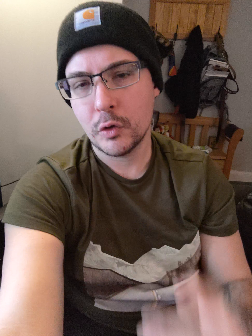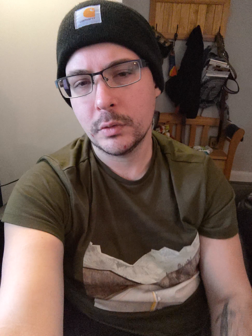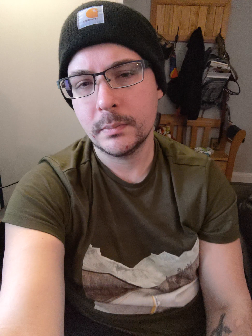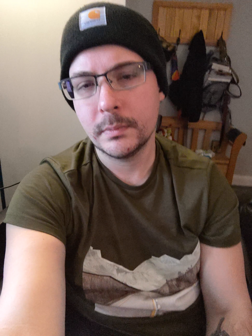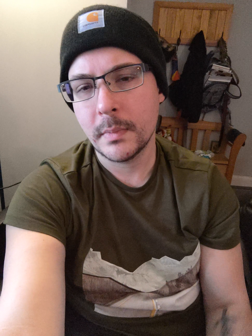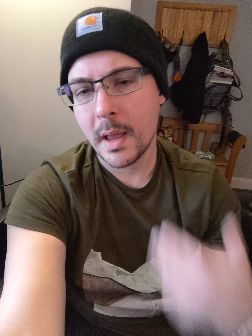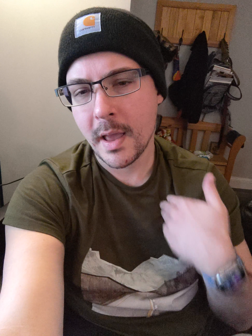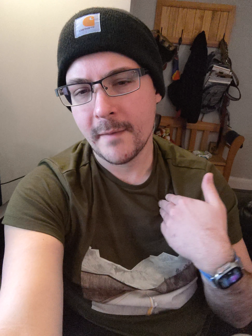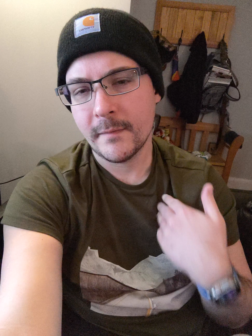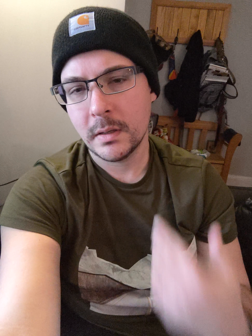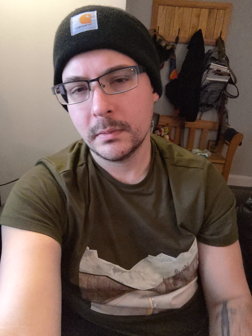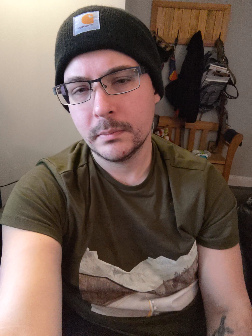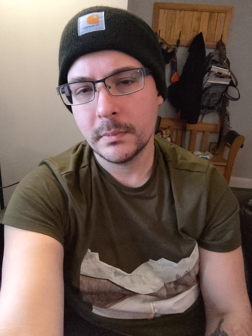have